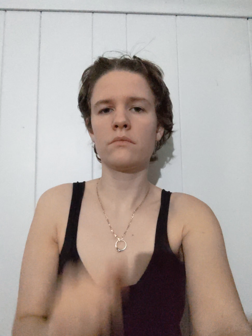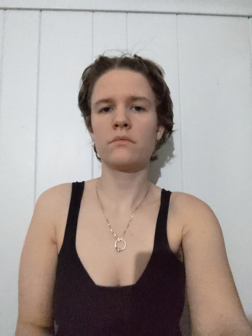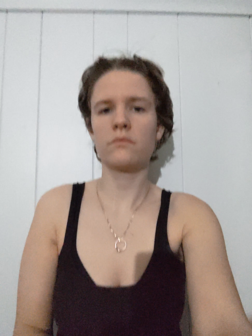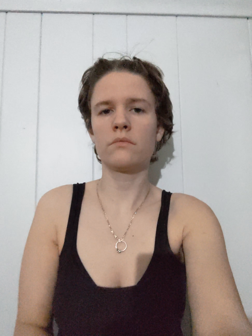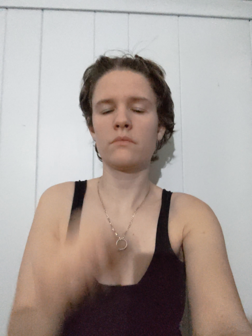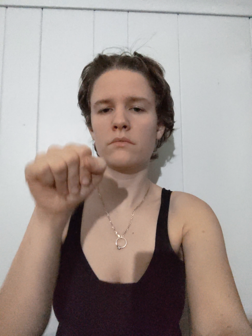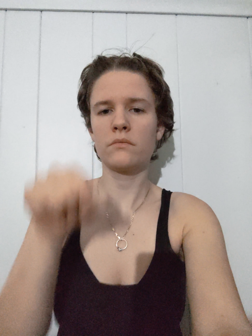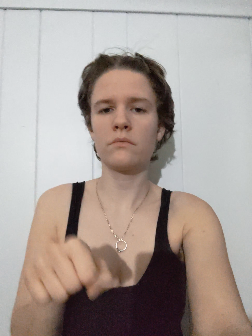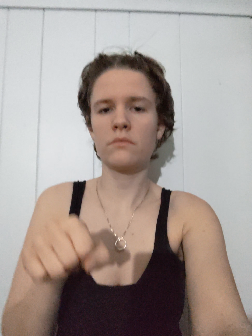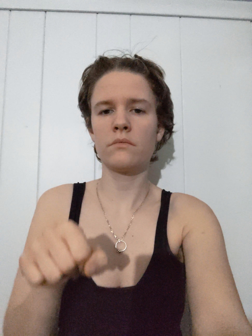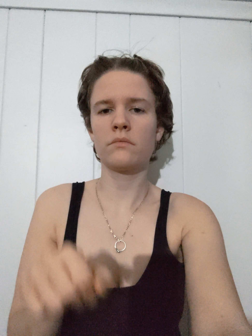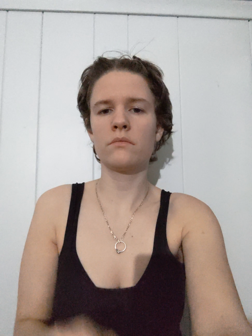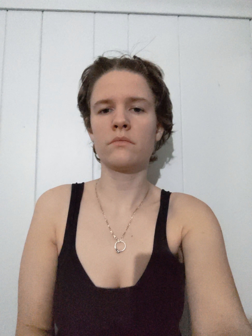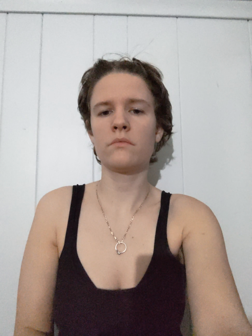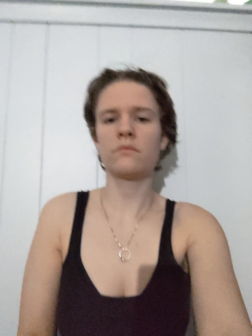can